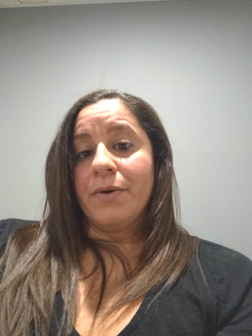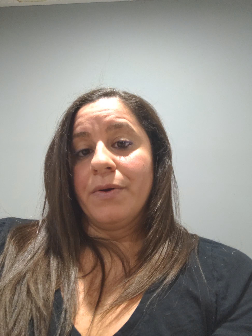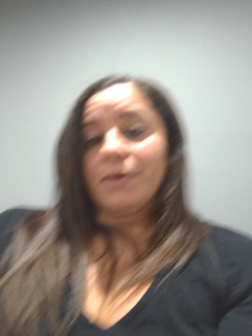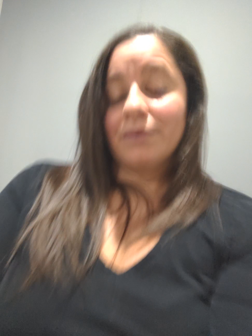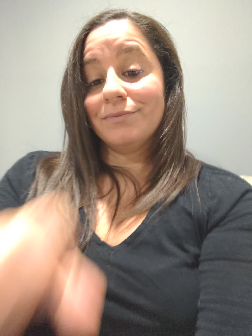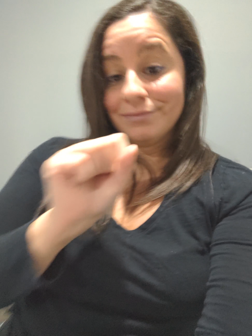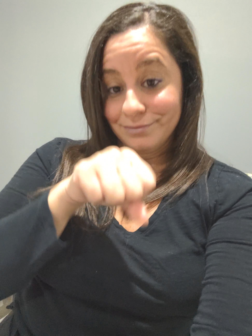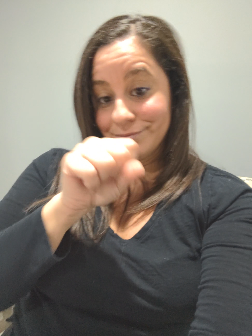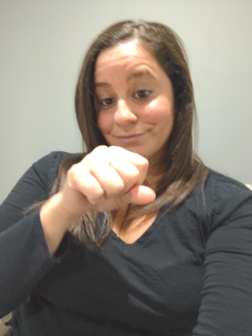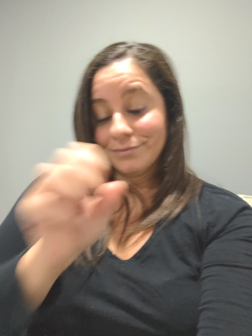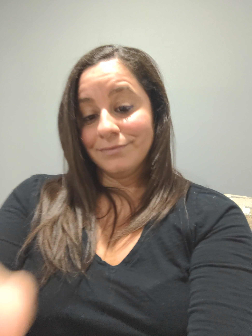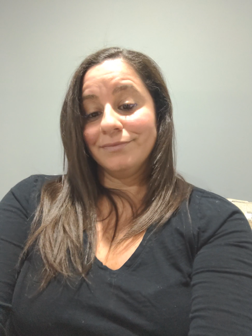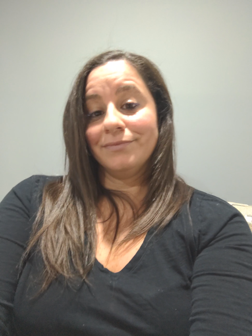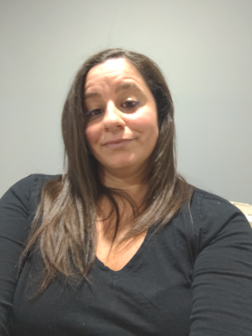yes